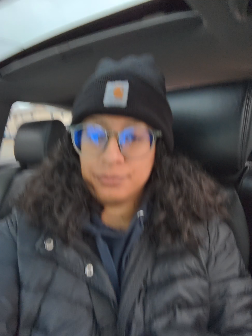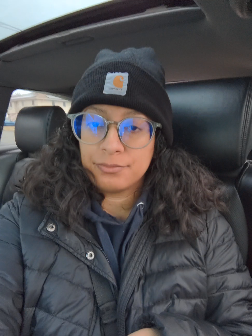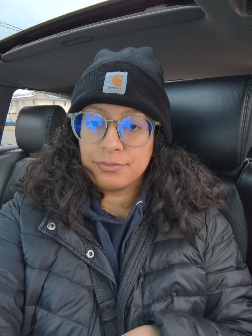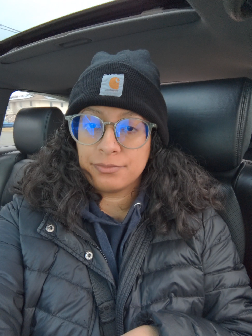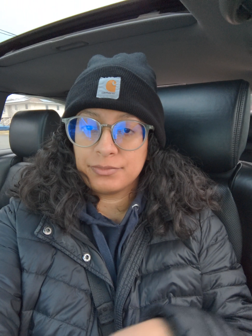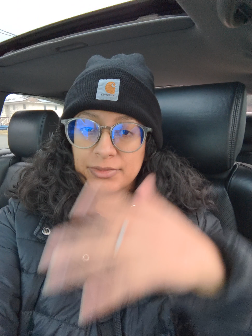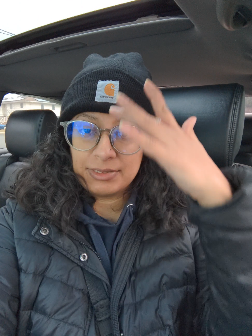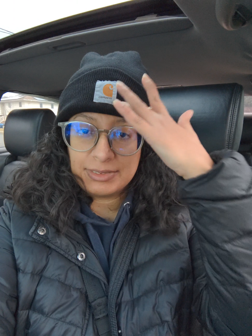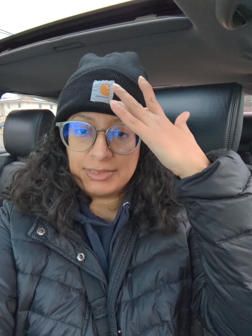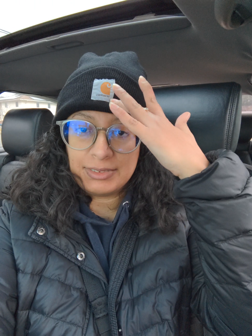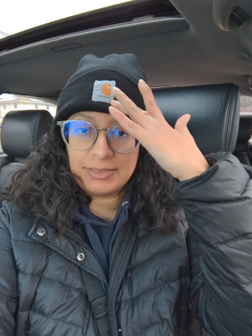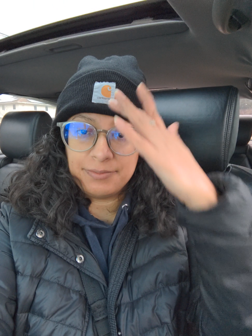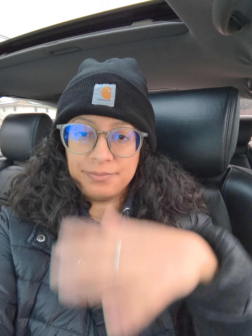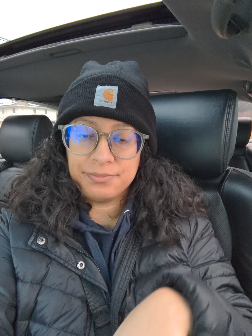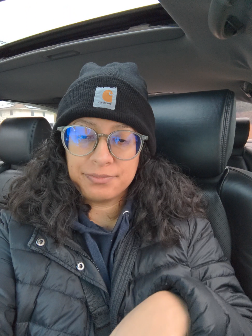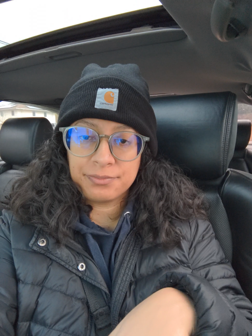sick